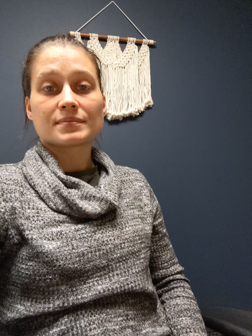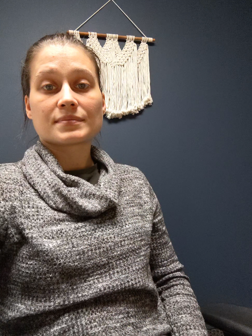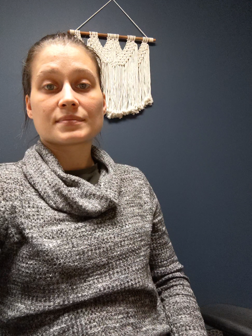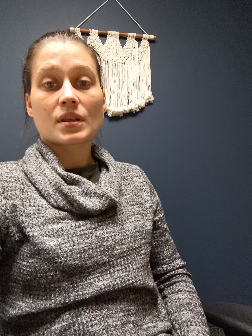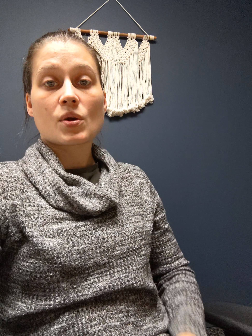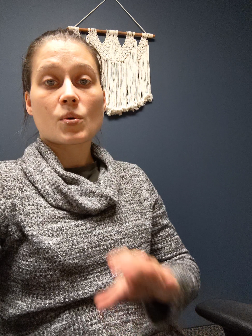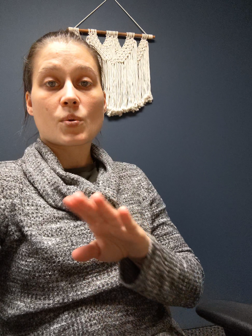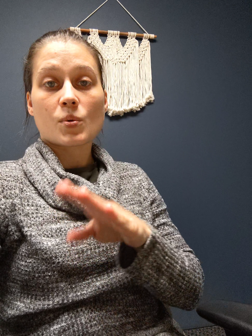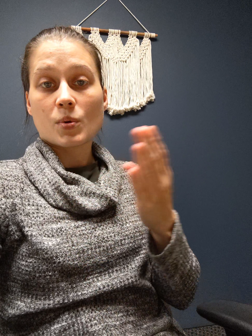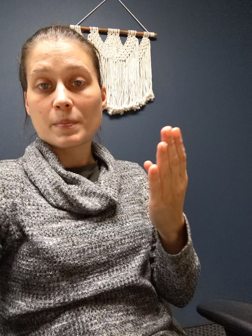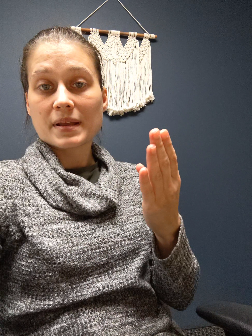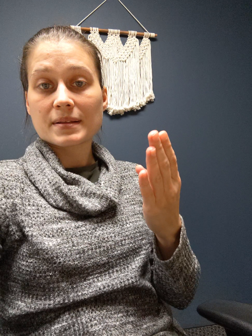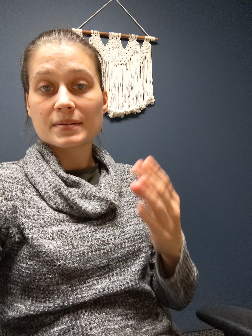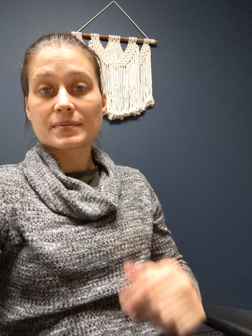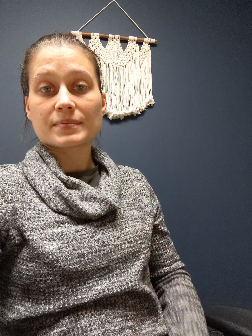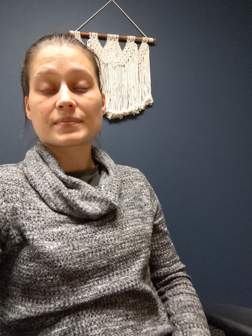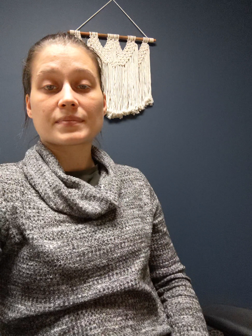open